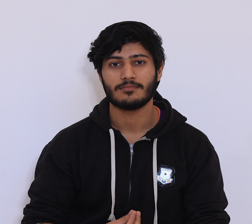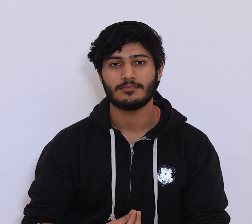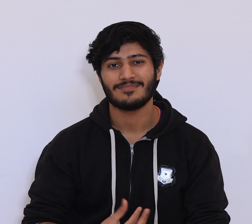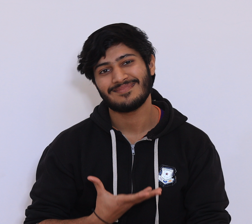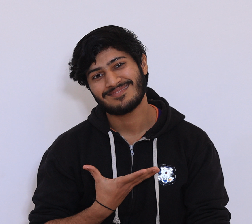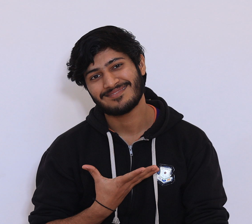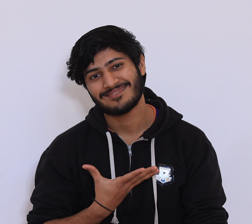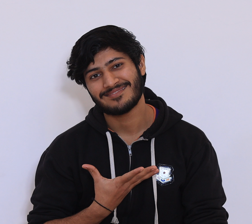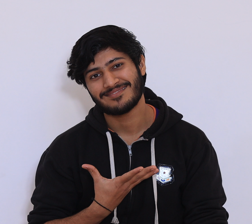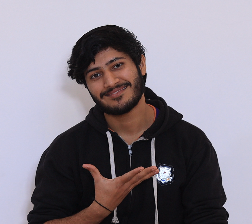glad